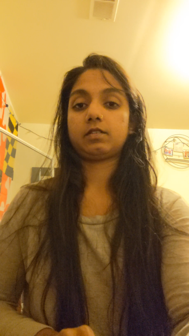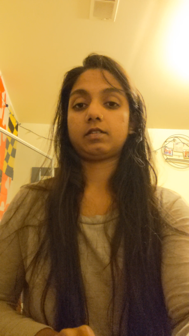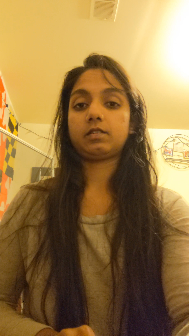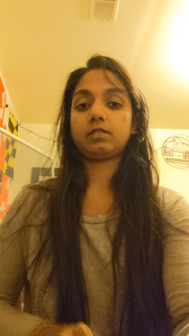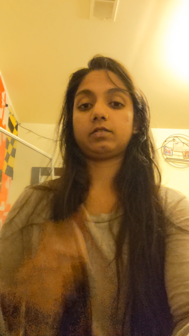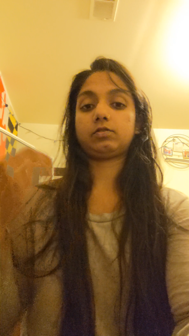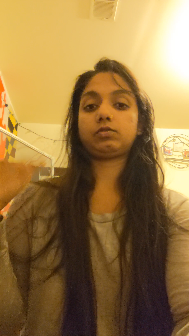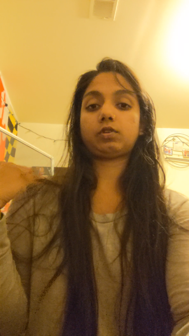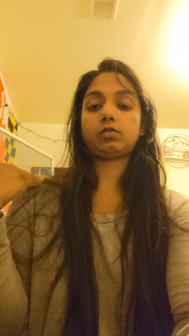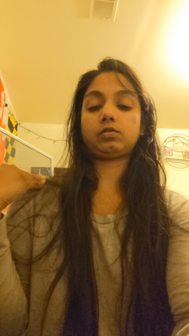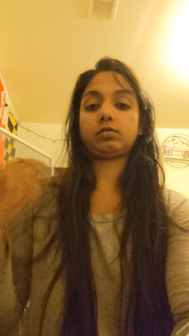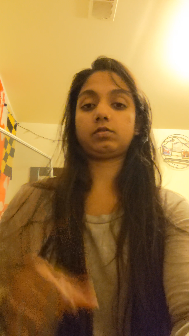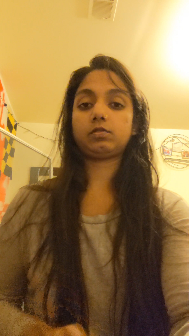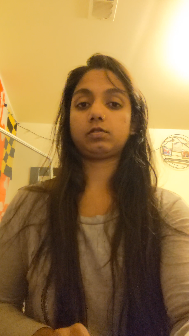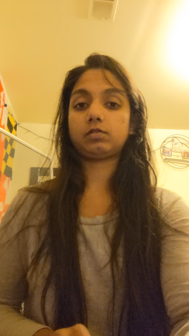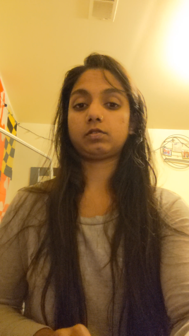shoulder